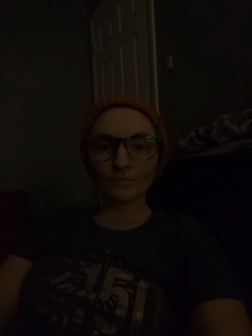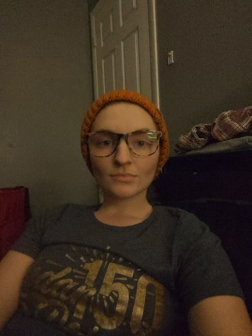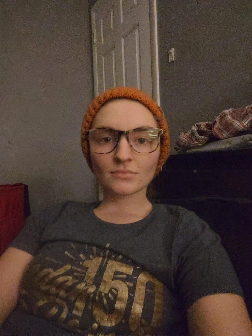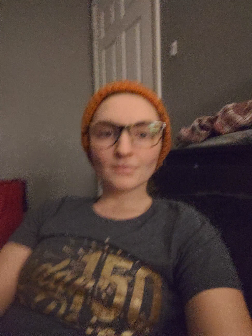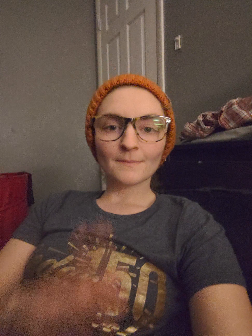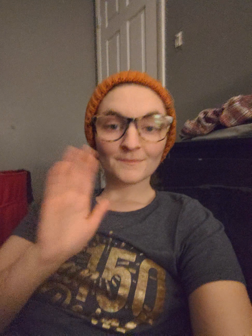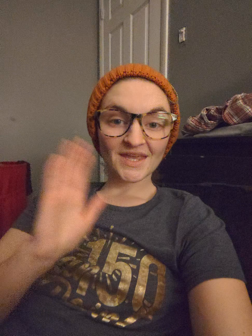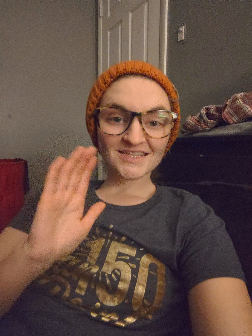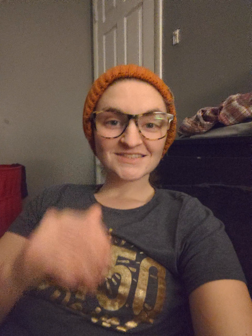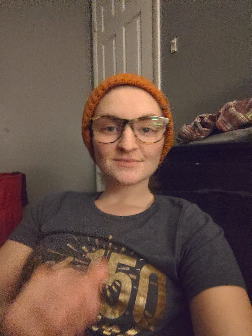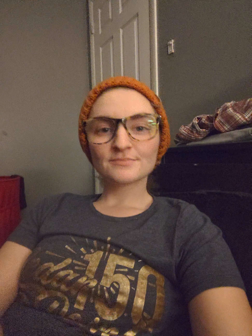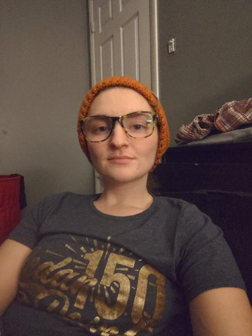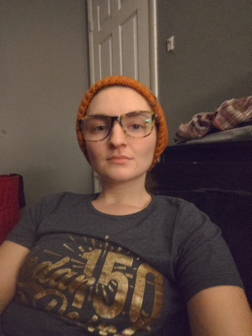bye